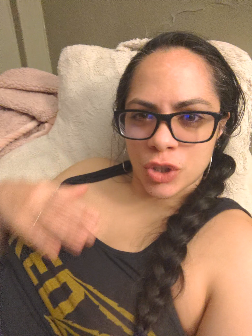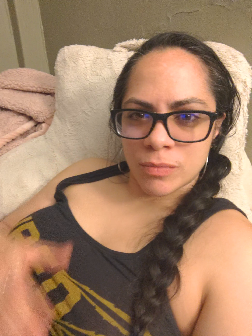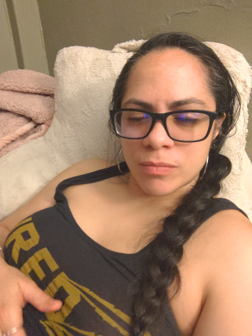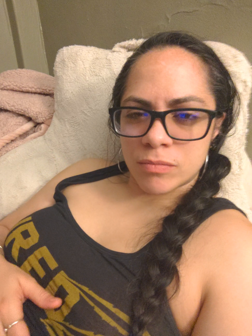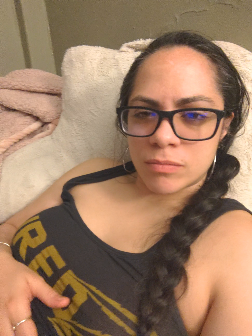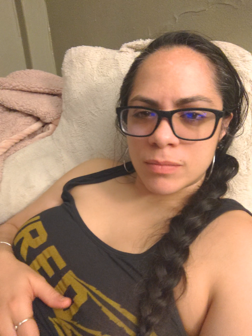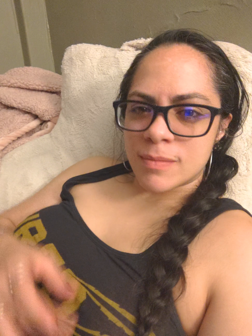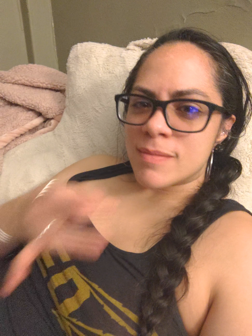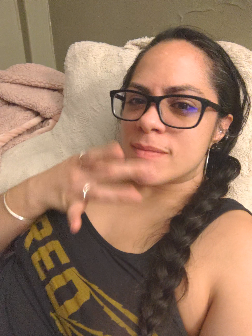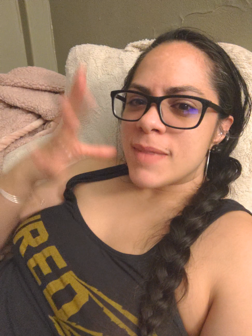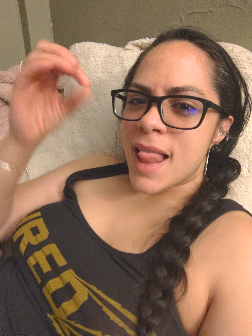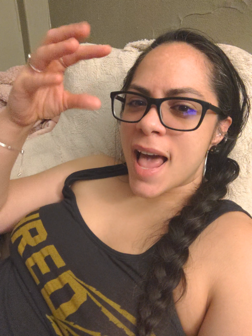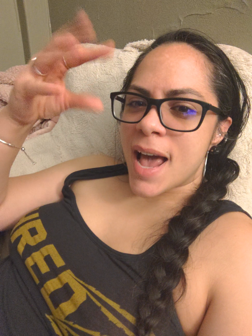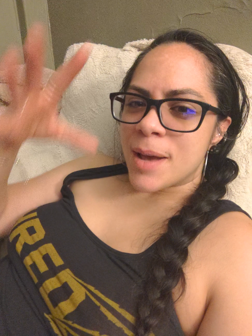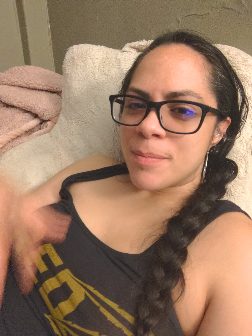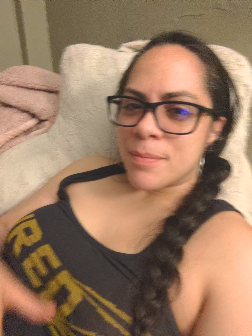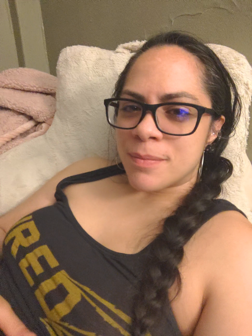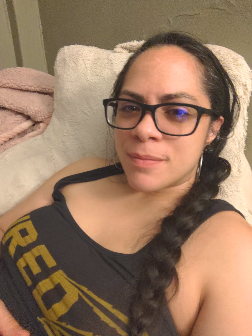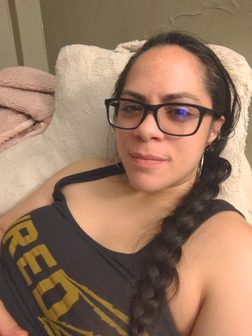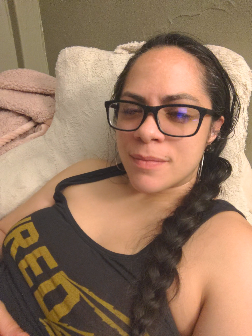lamp